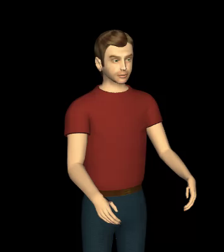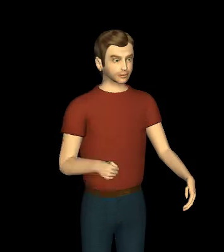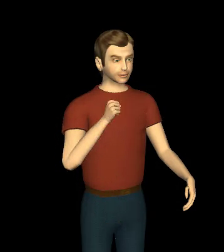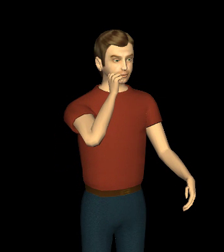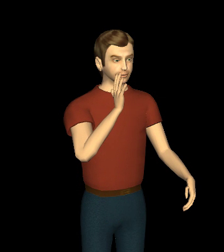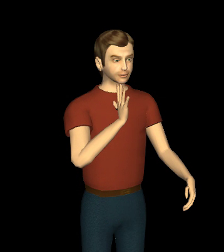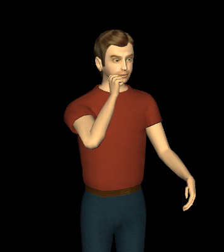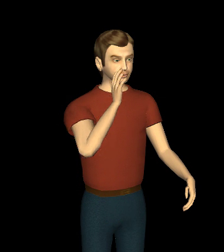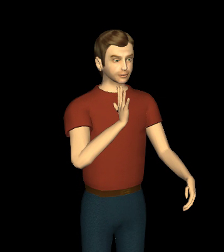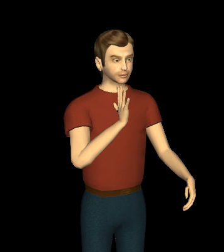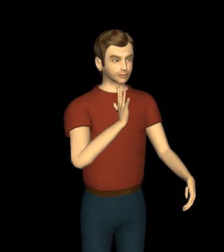كل يوم